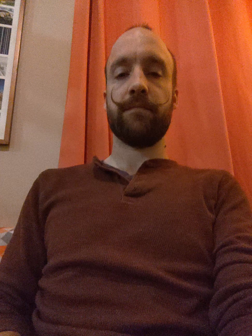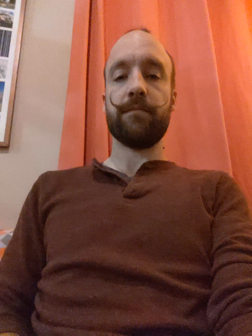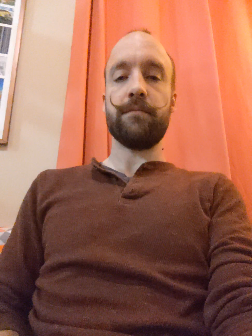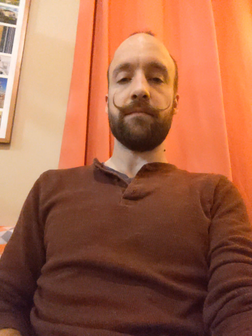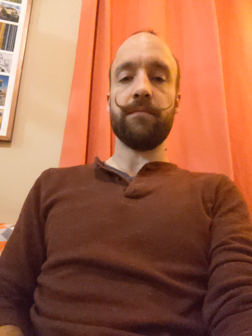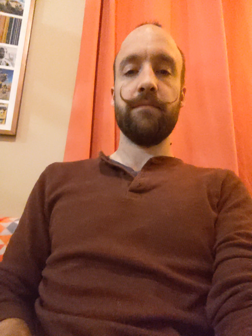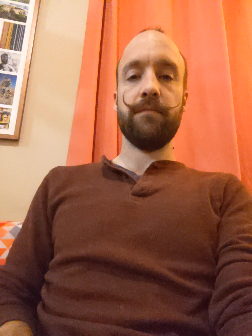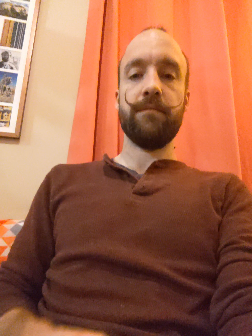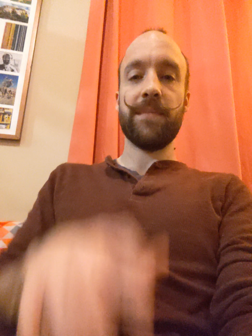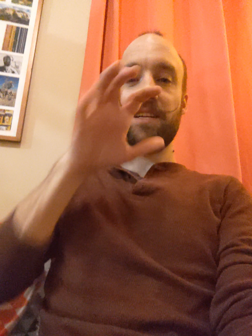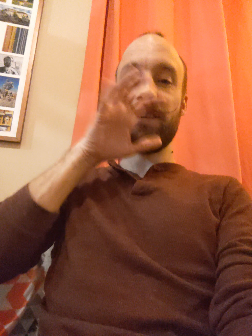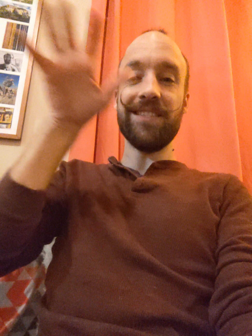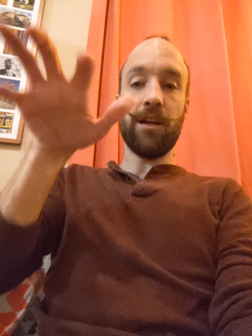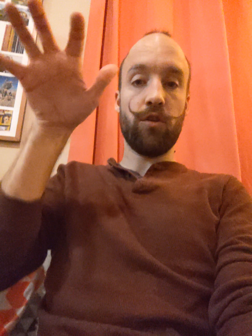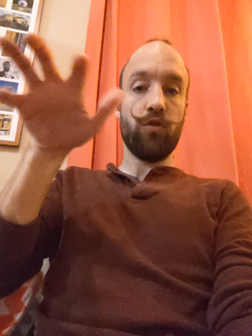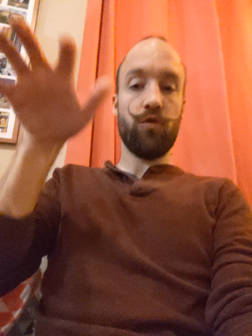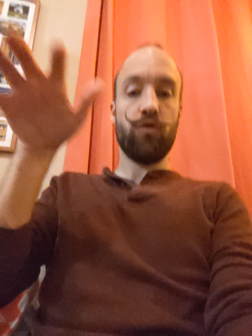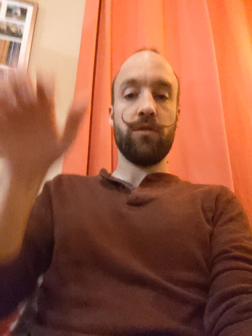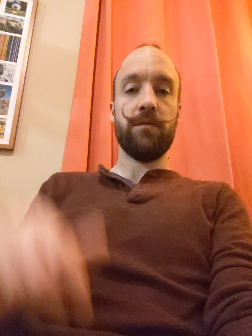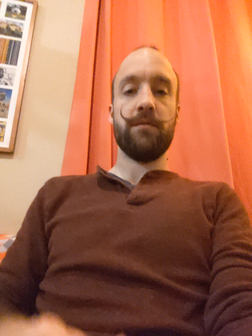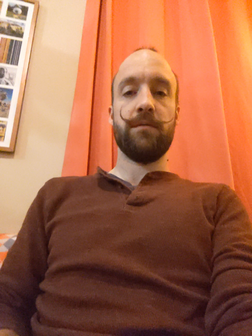alligator